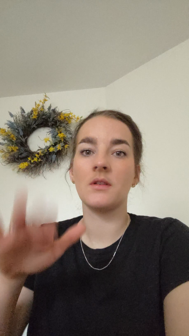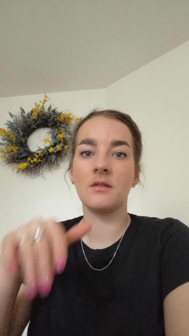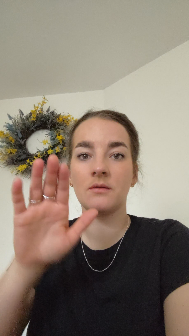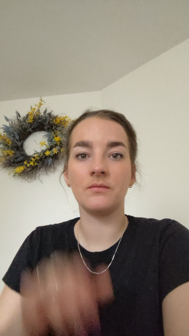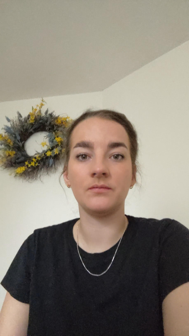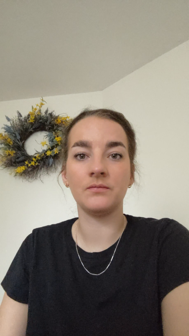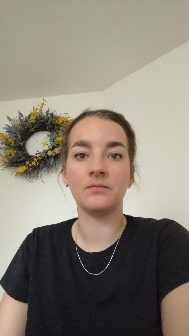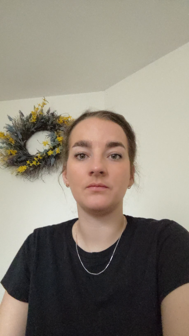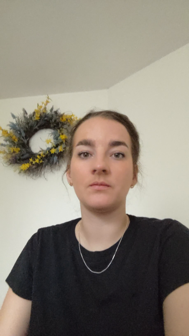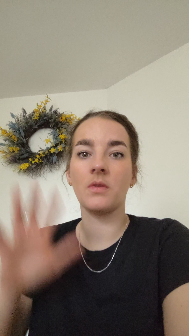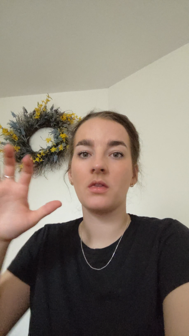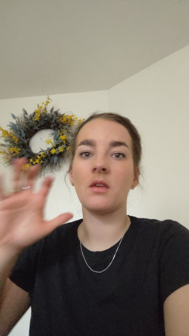climb